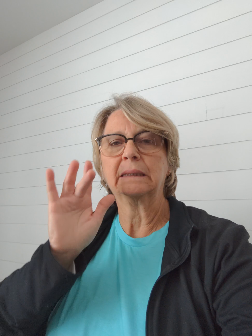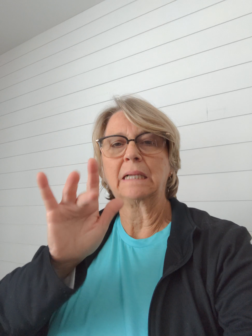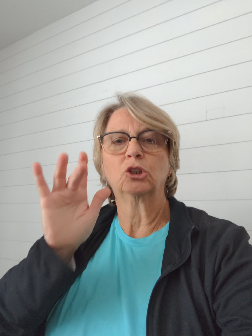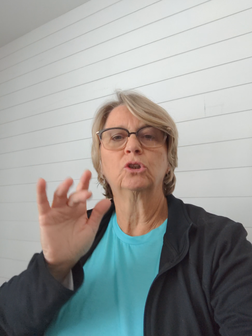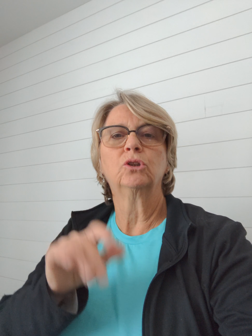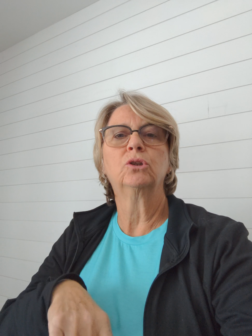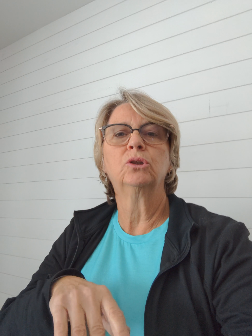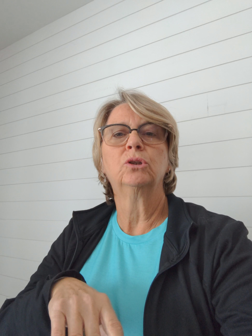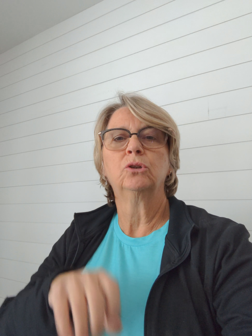touch